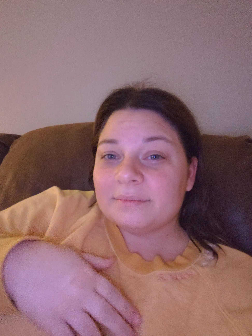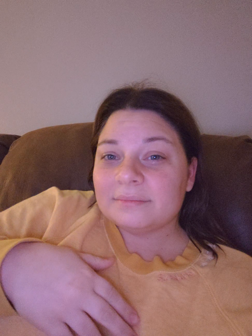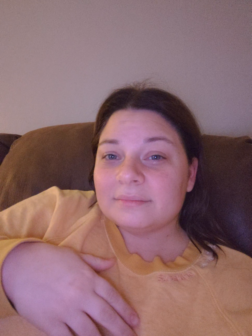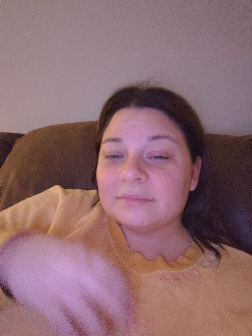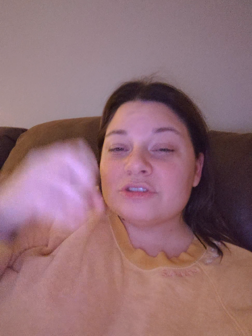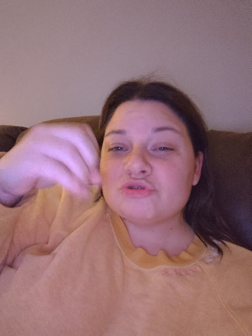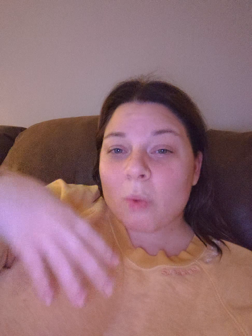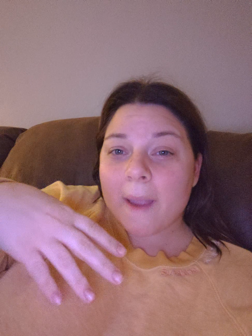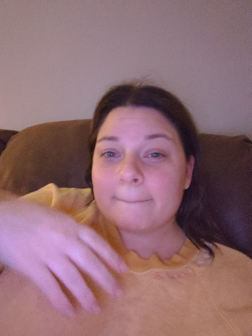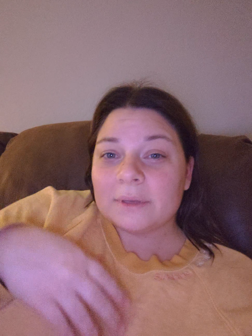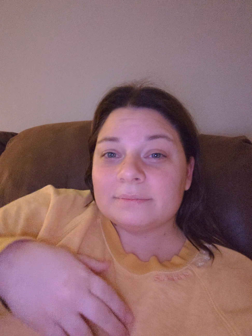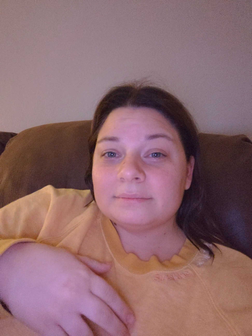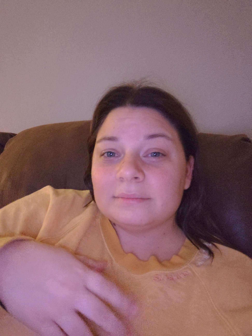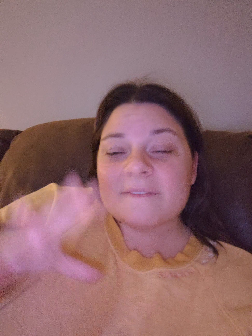drop